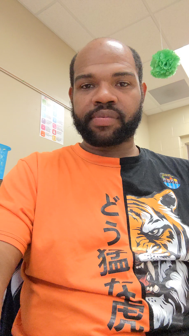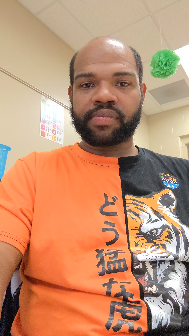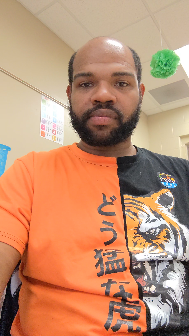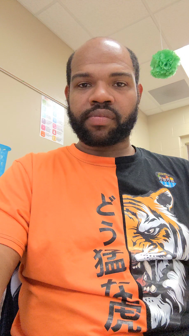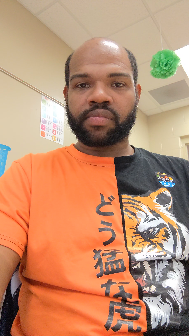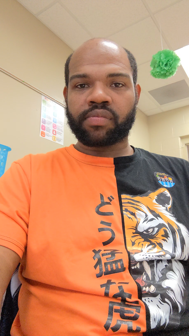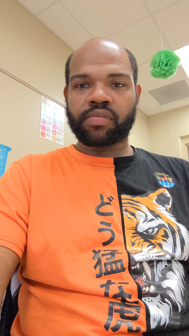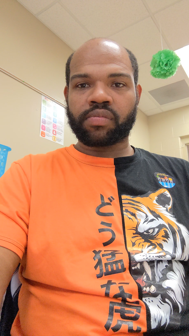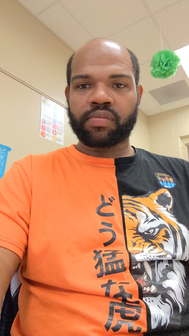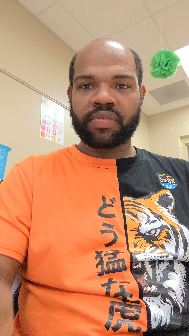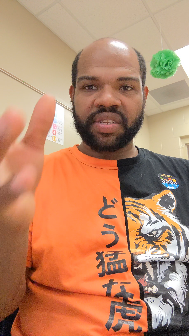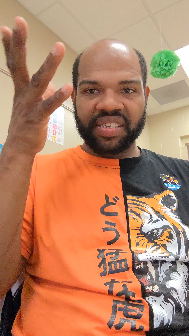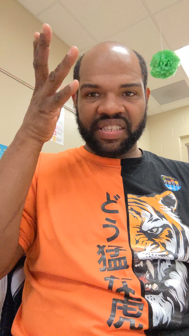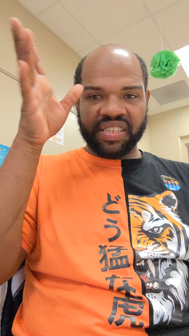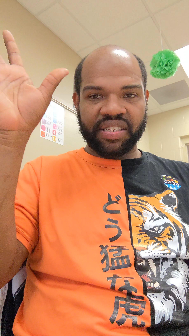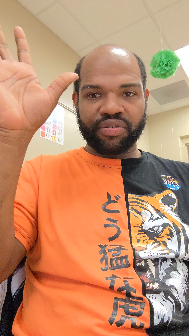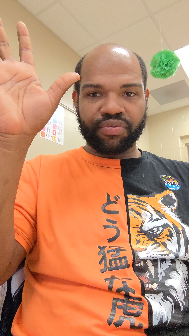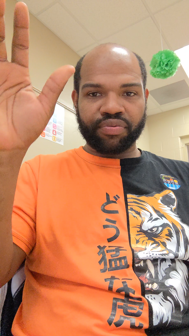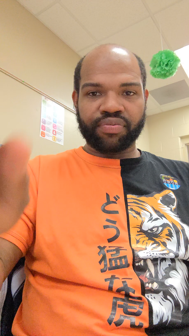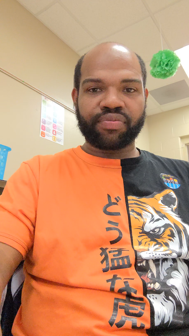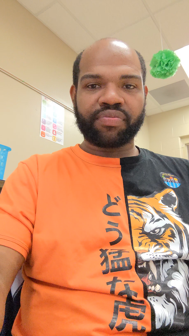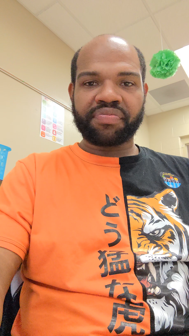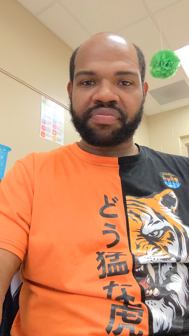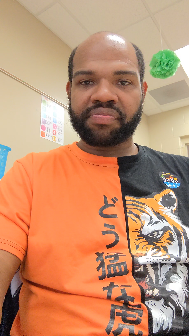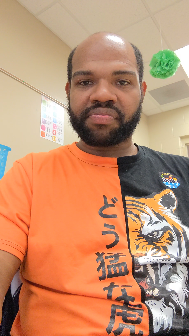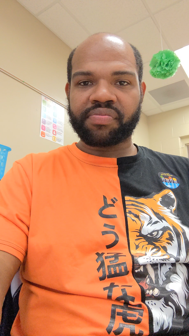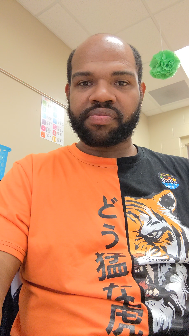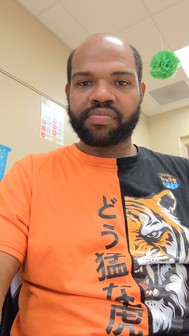deer